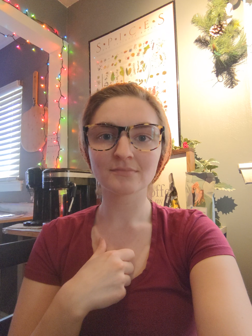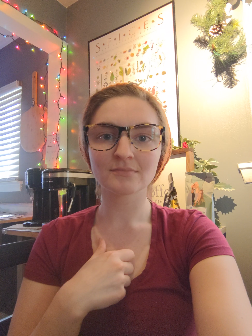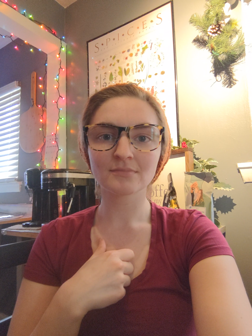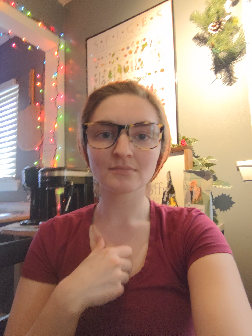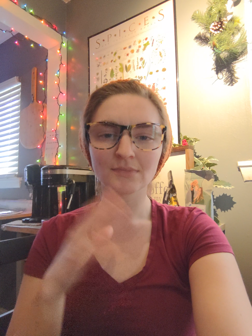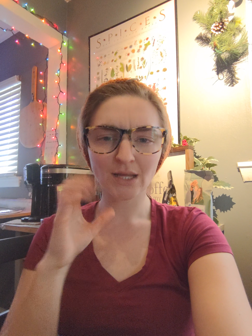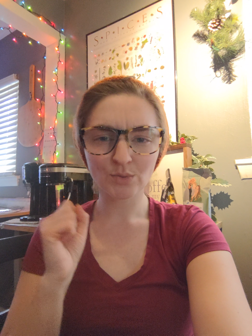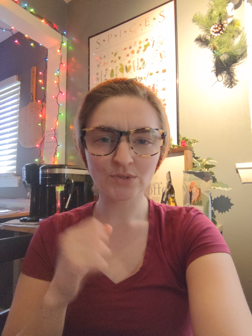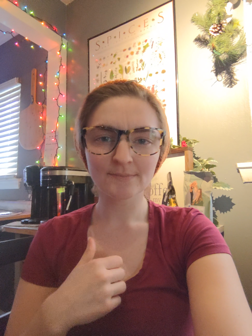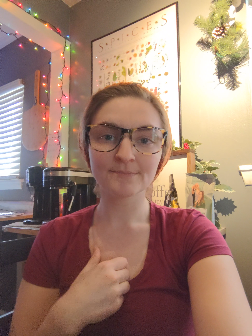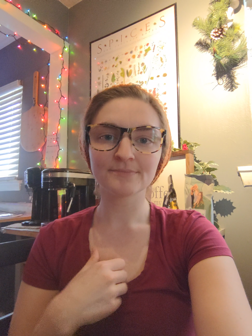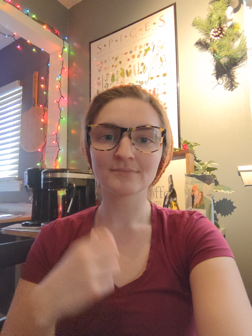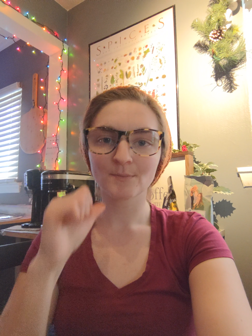loud